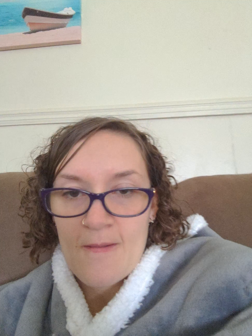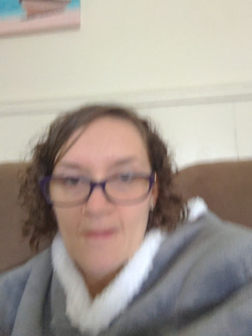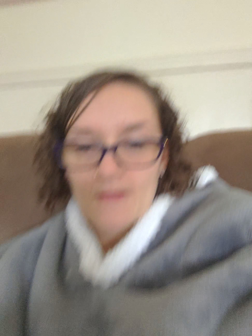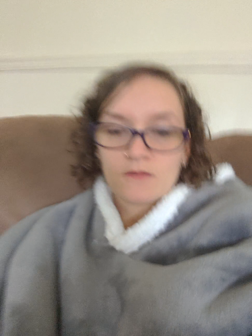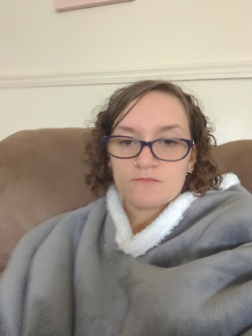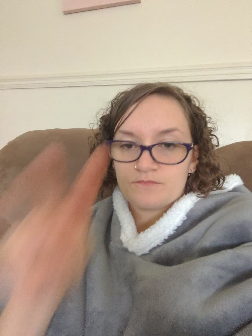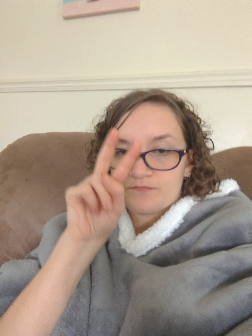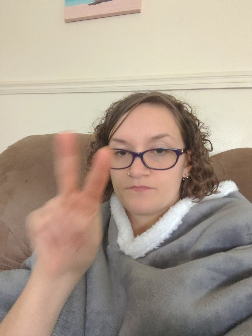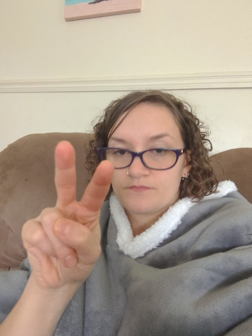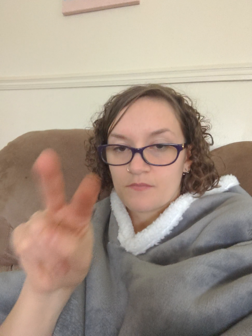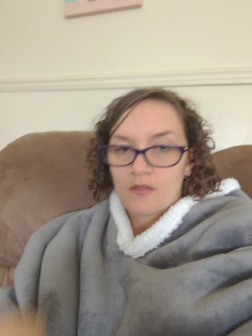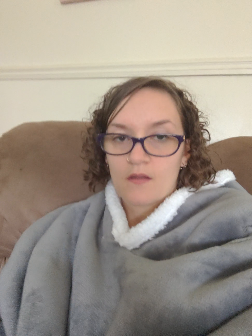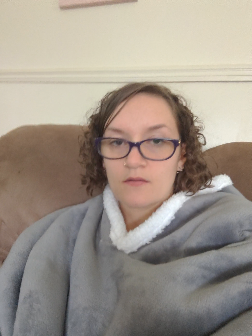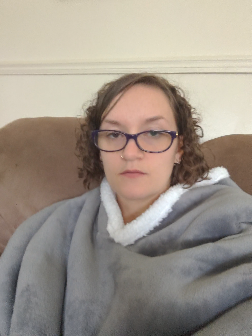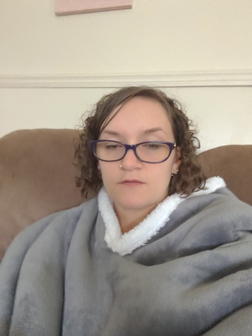look